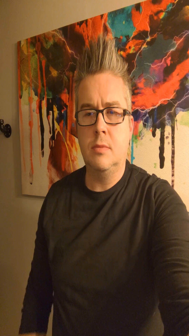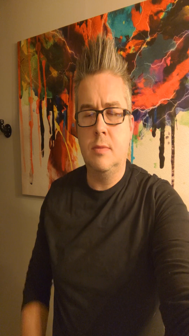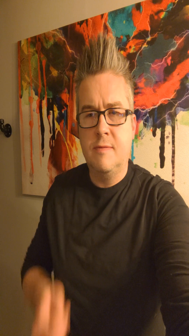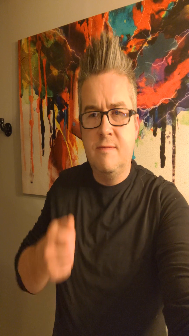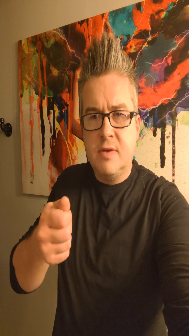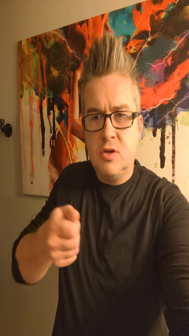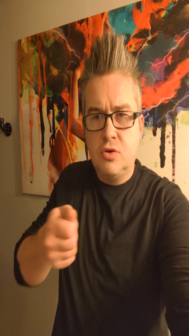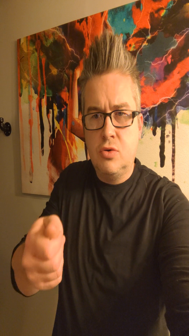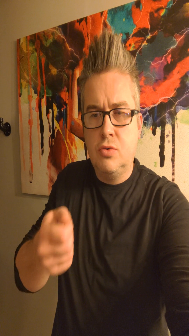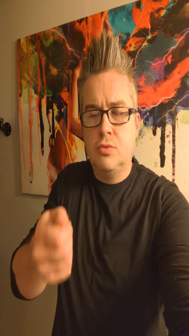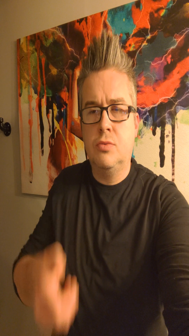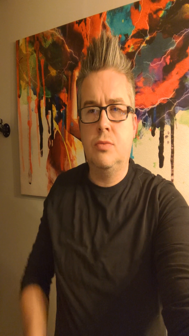vacuum